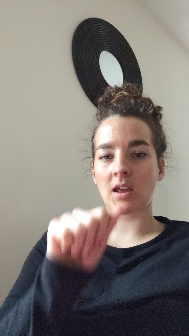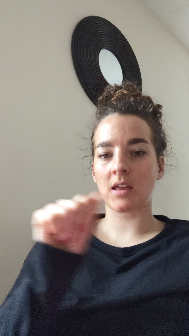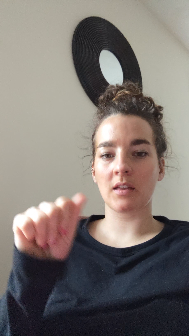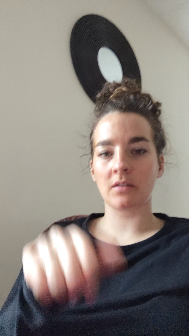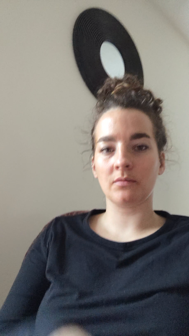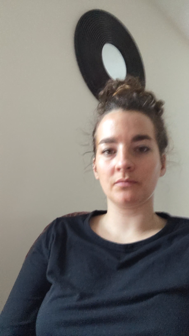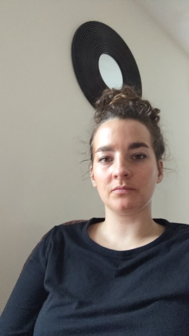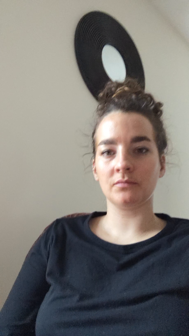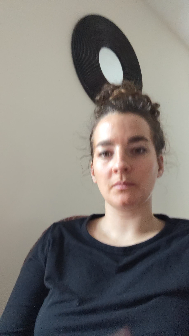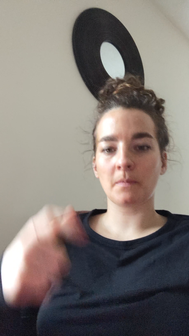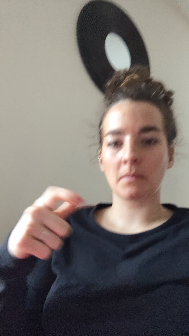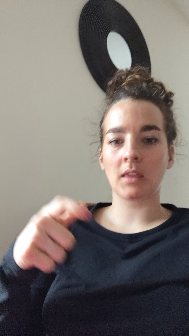plate